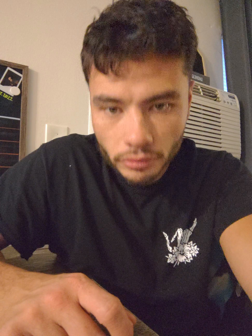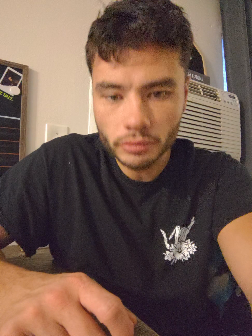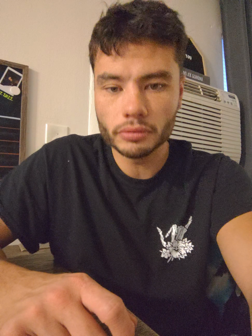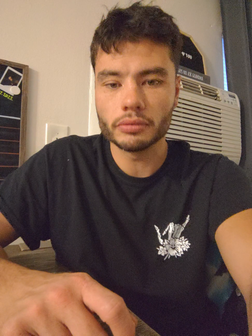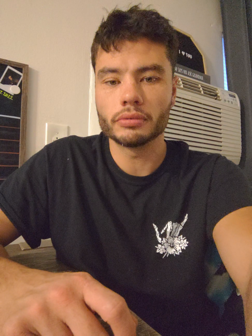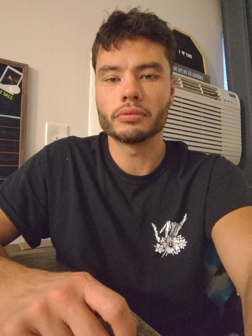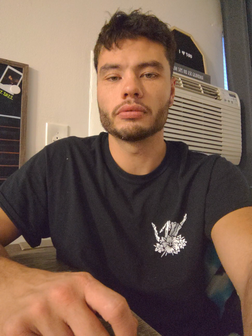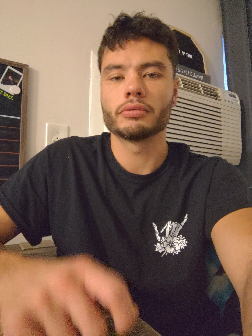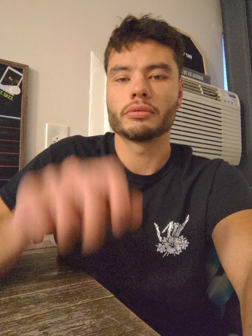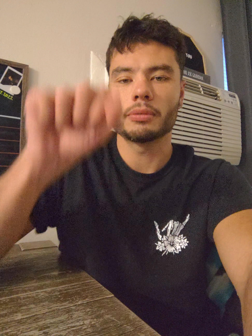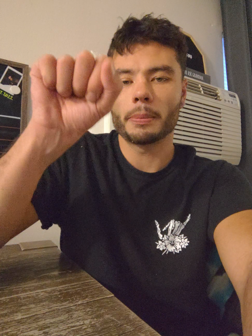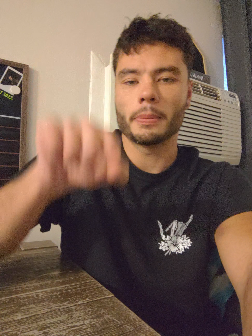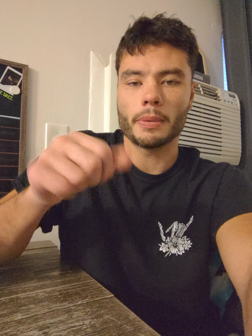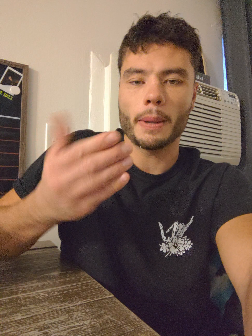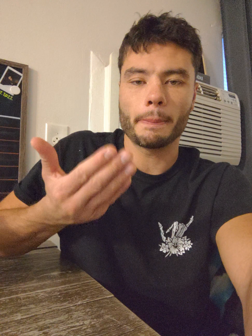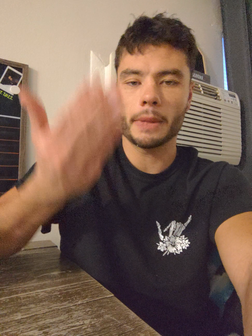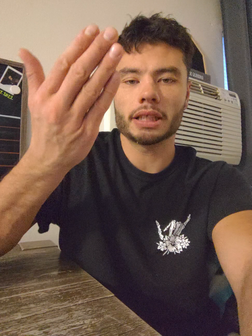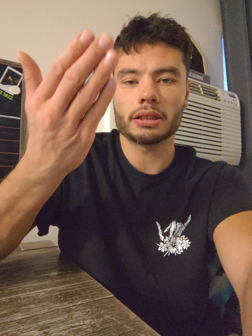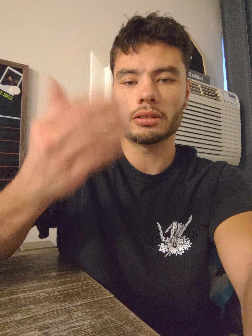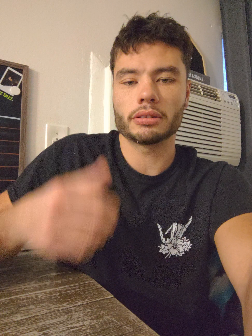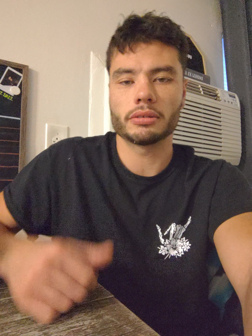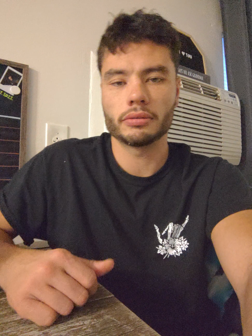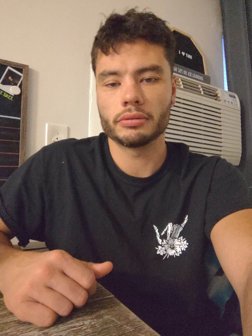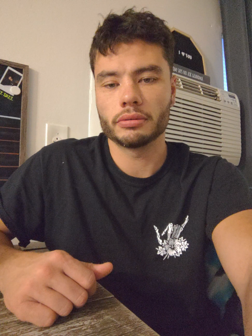mitten